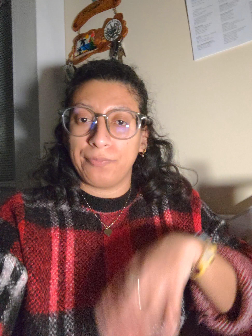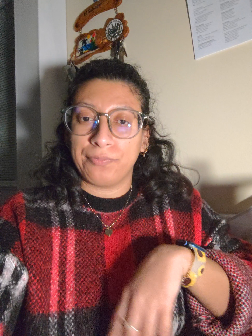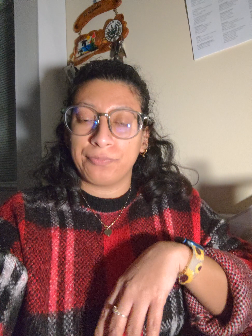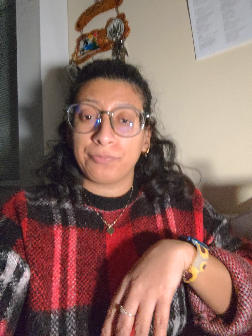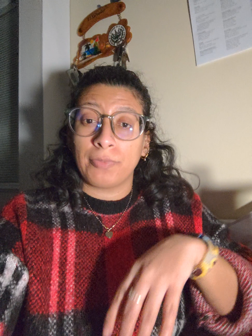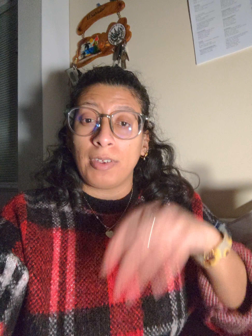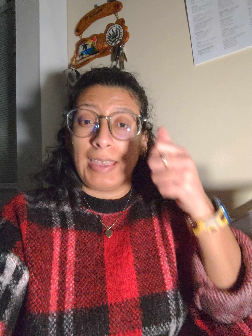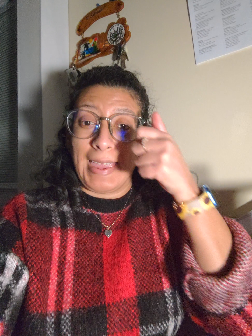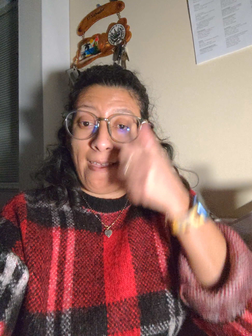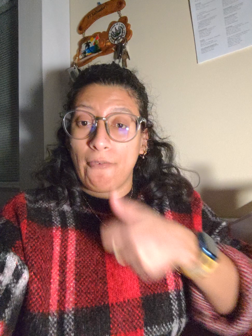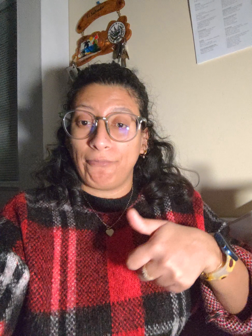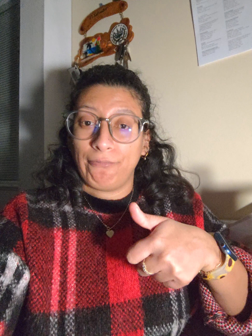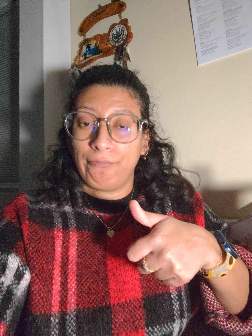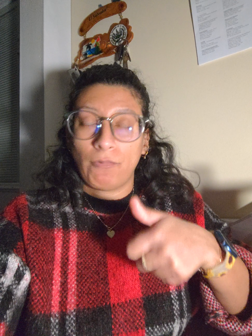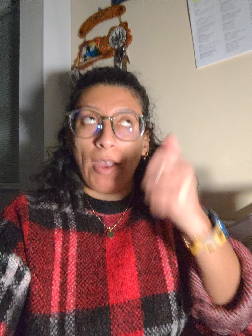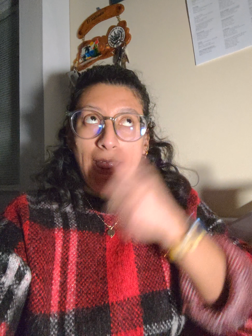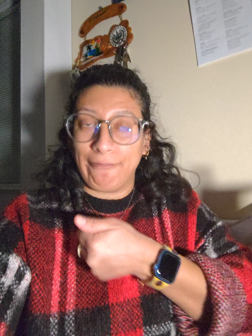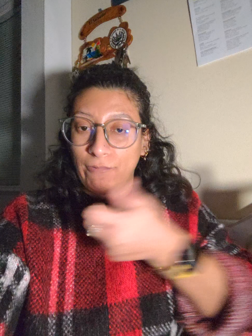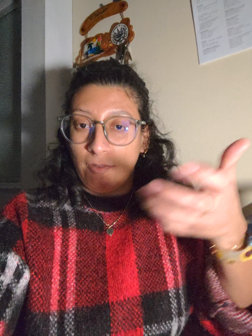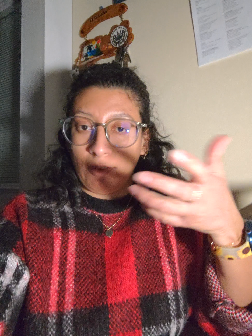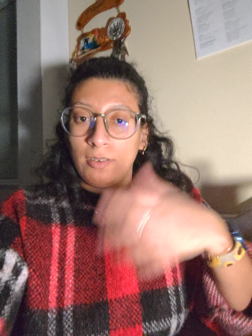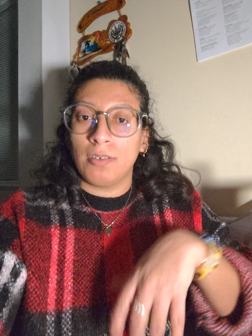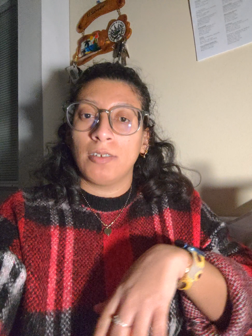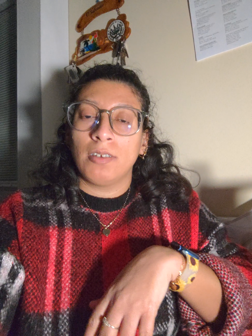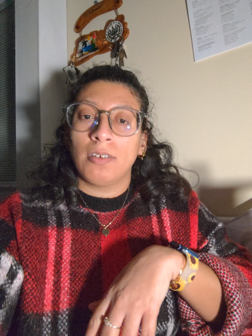every